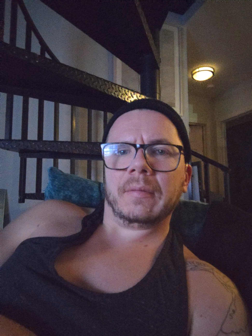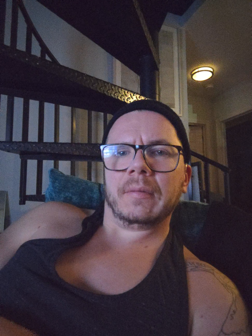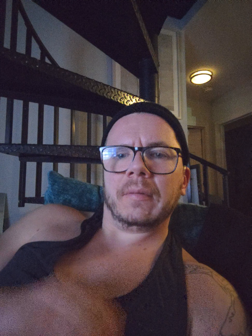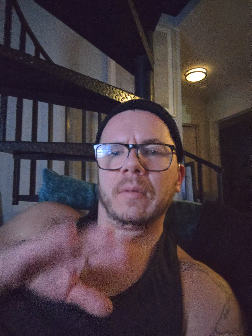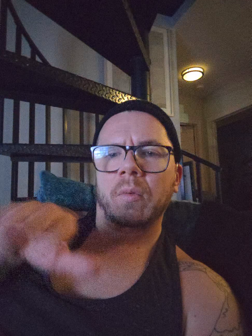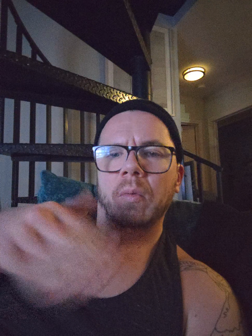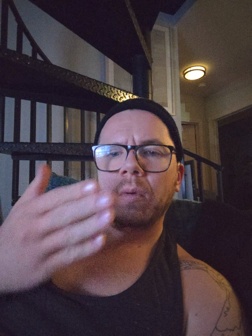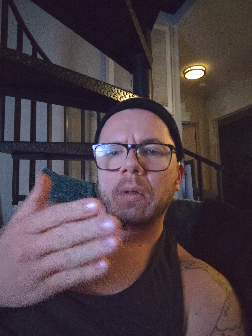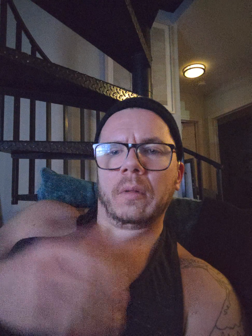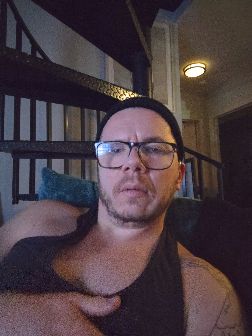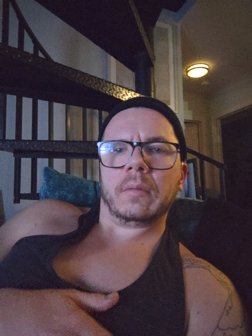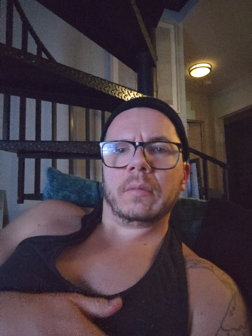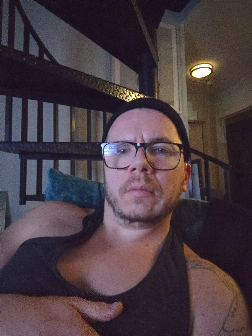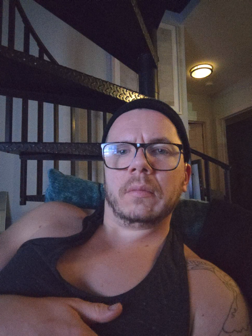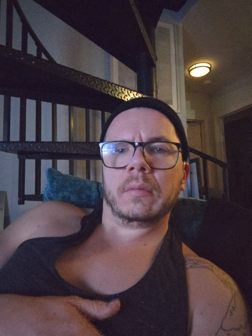all